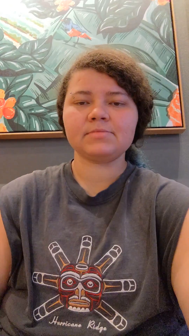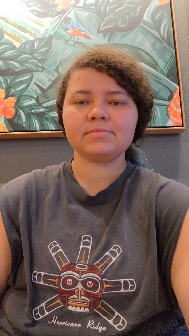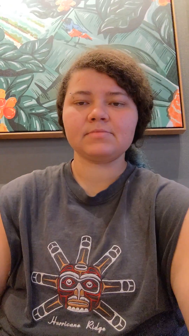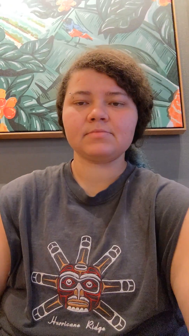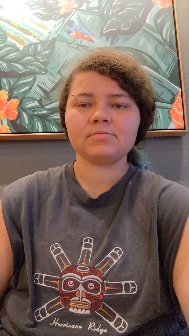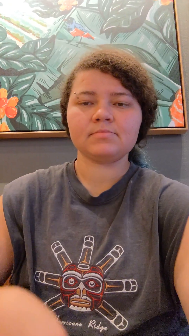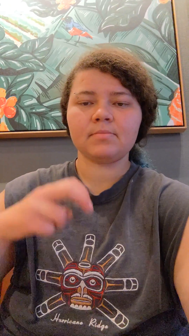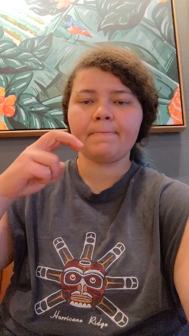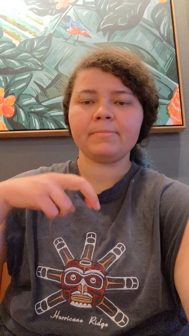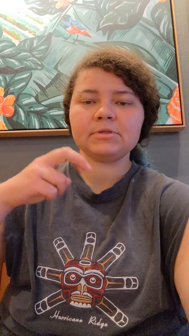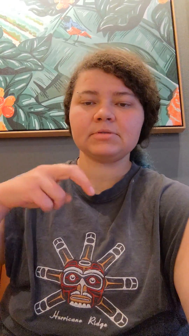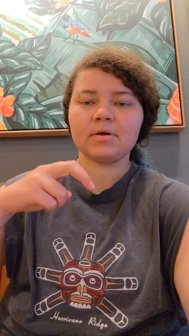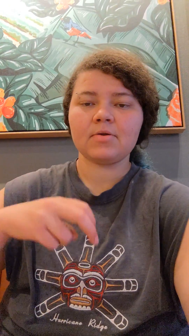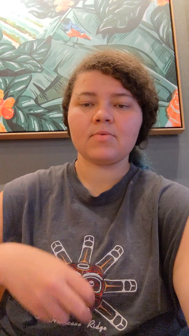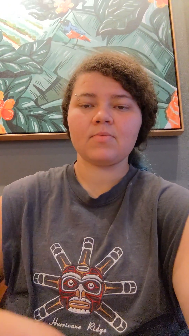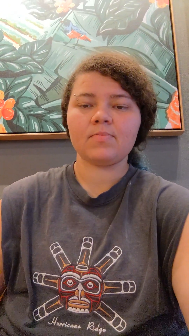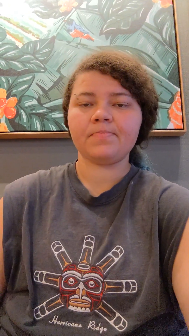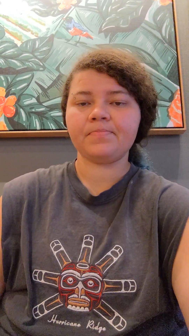potato